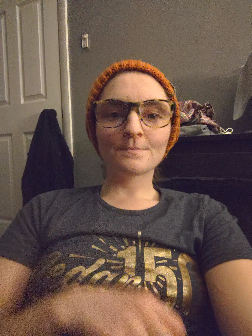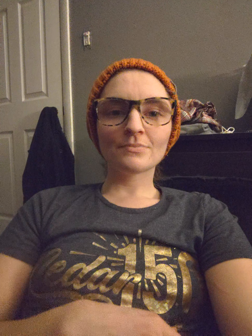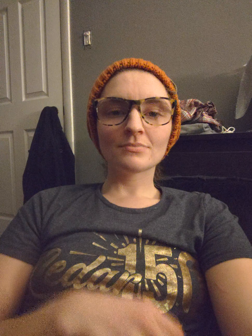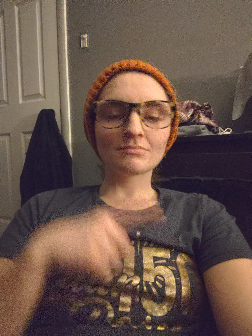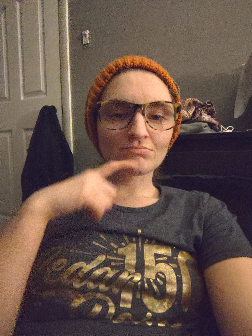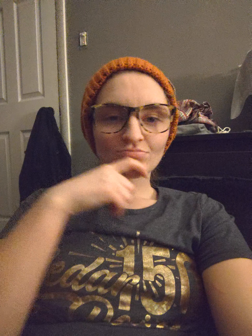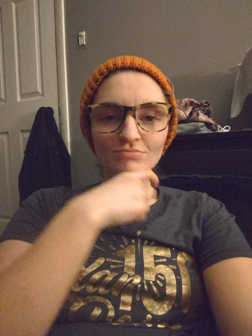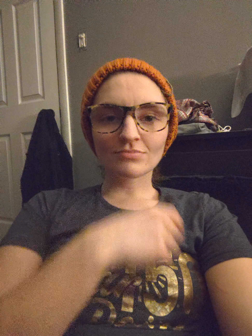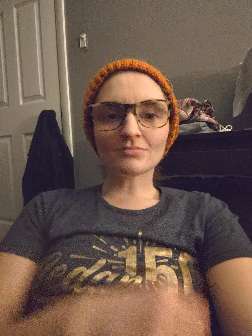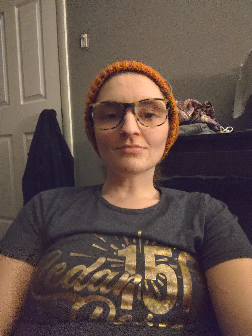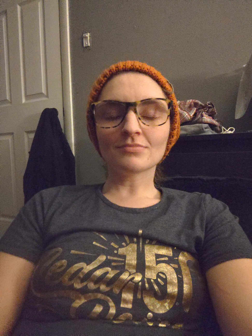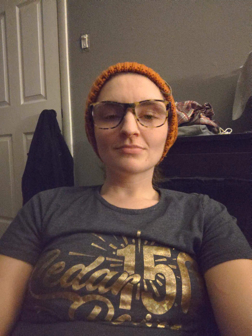cereal